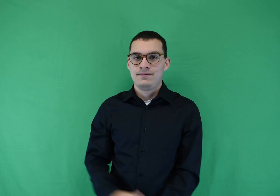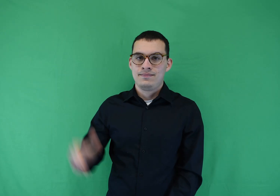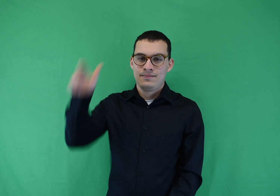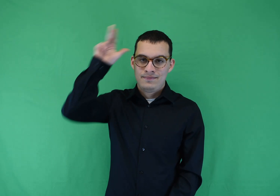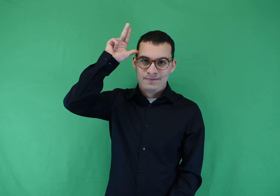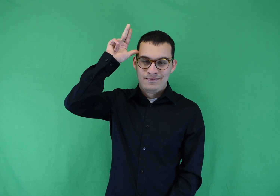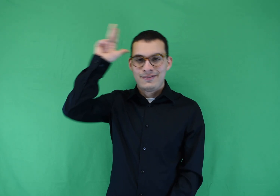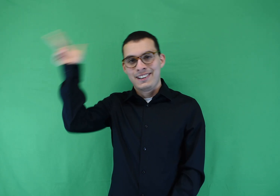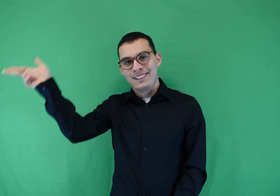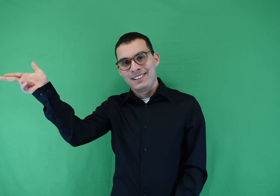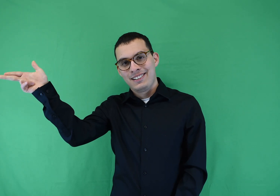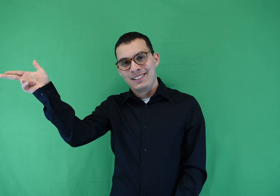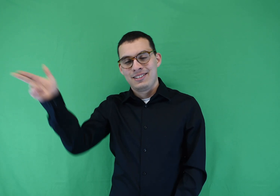hola